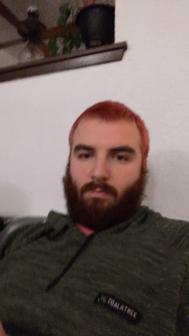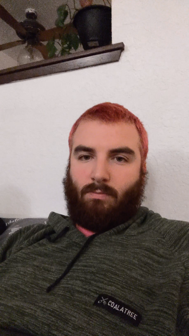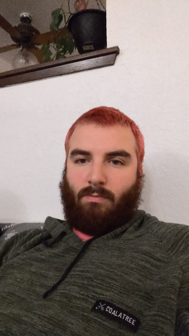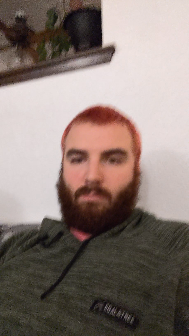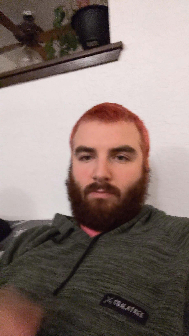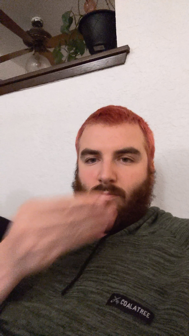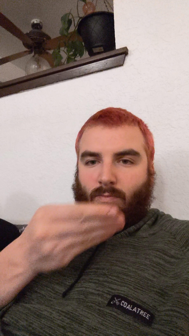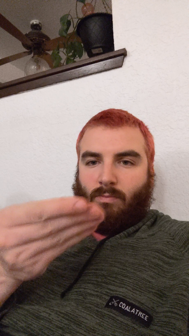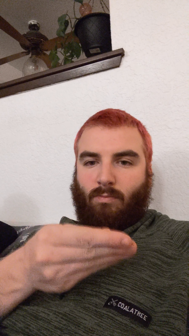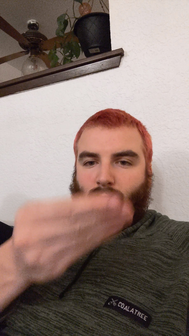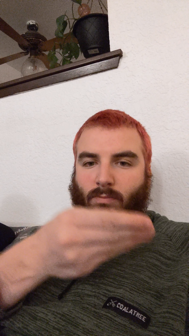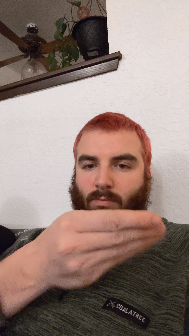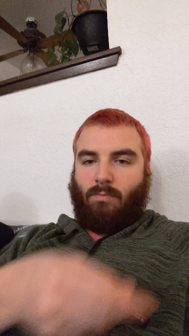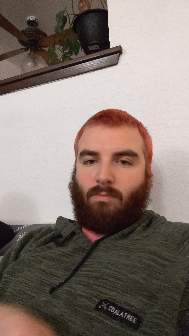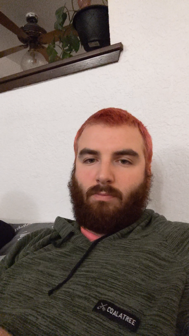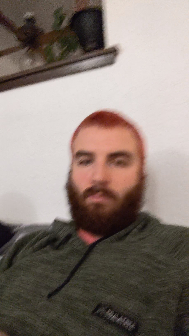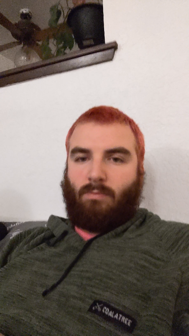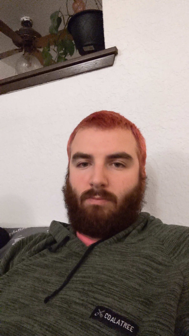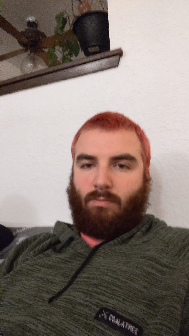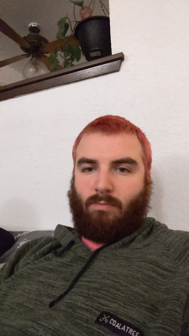shopping